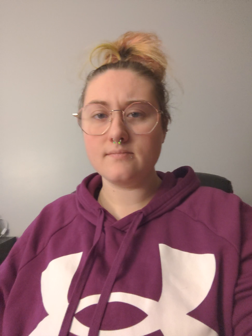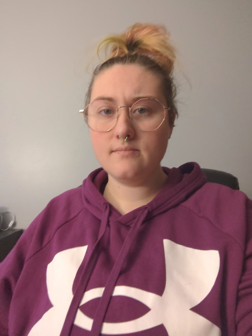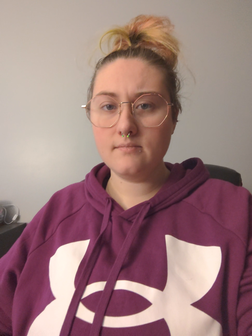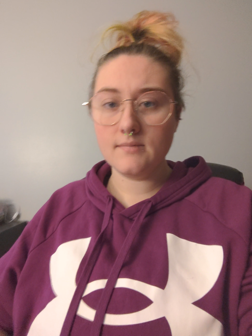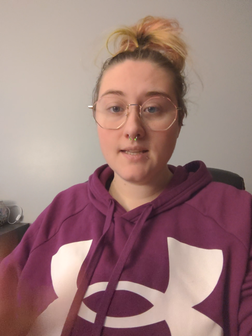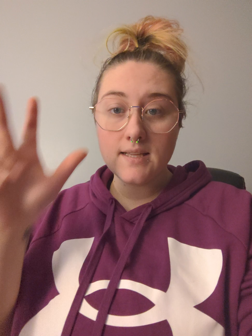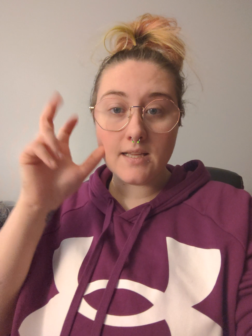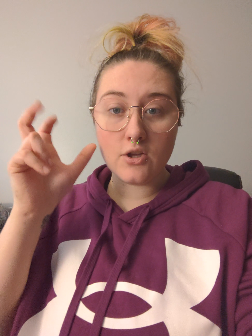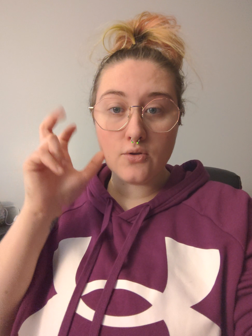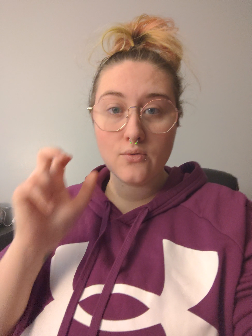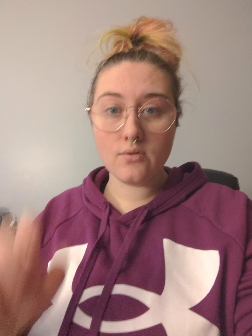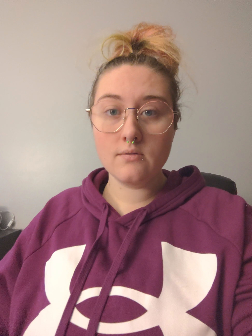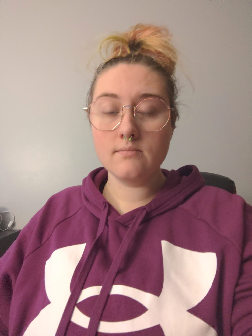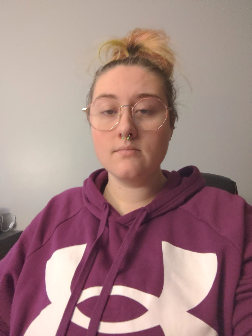hear